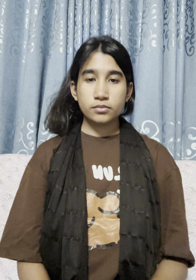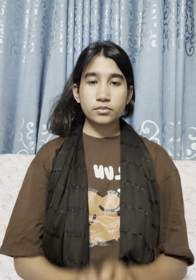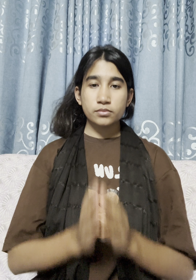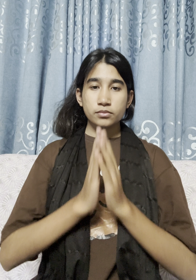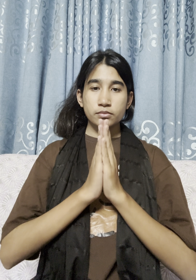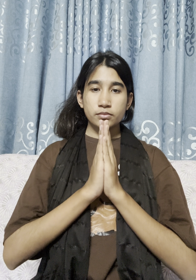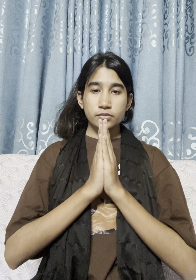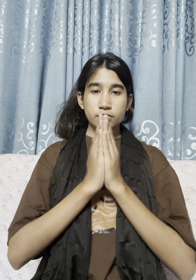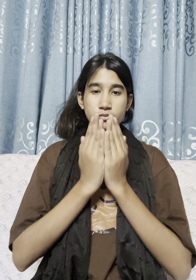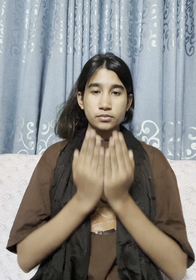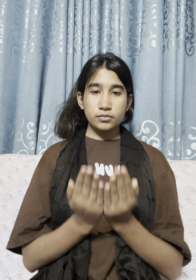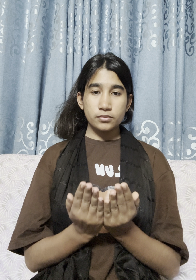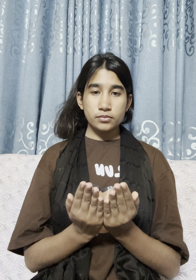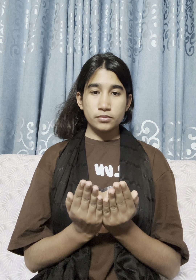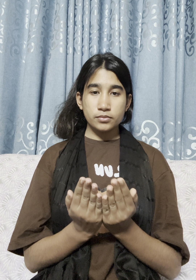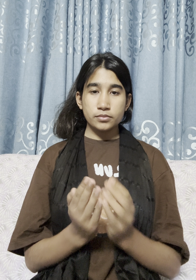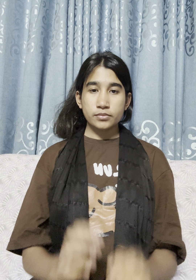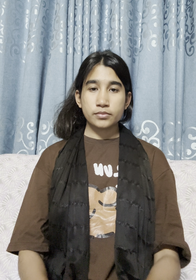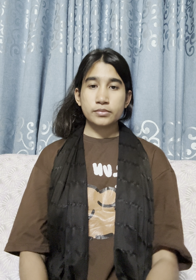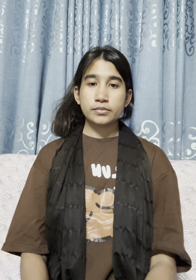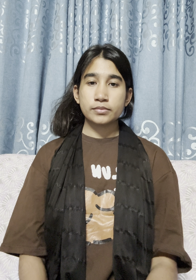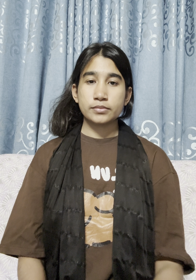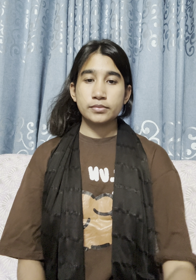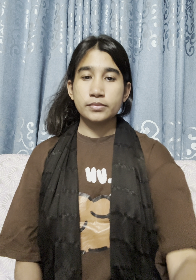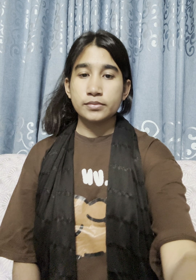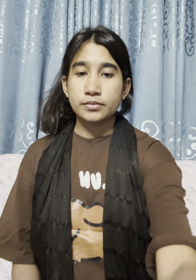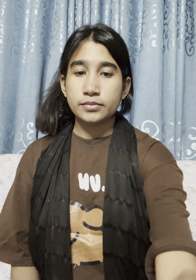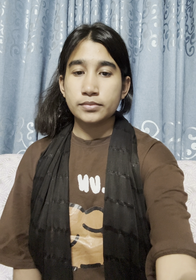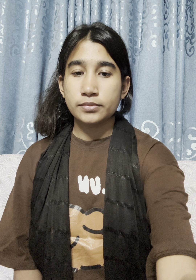বই